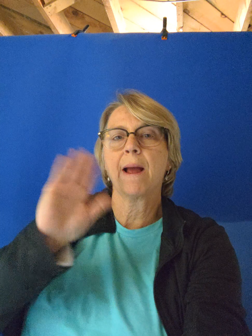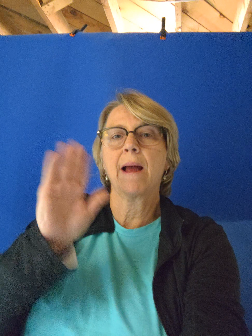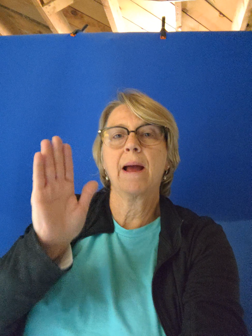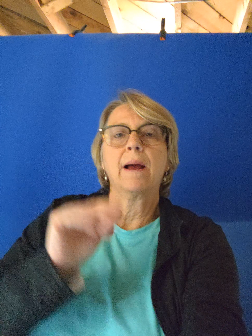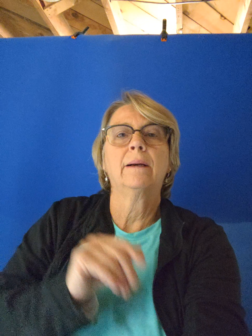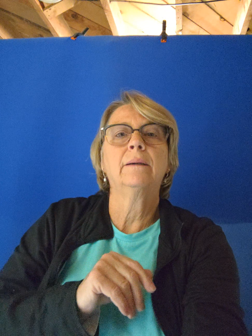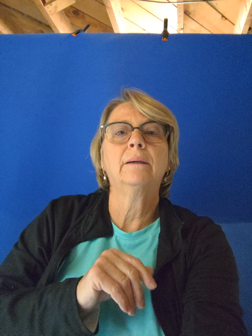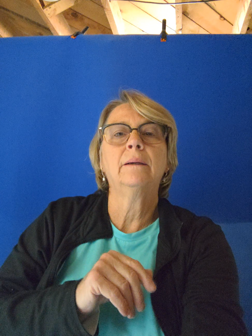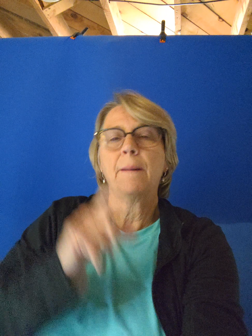bye